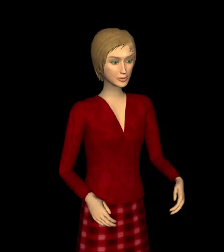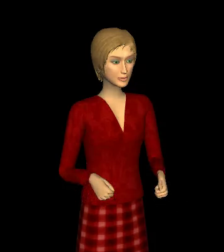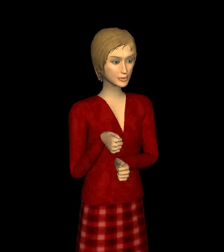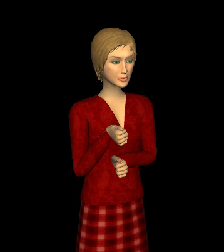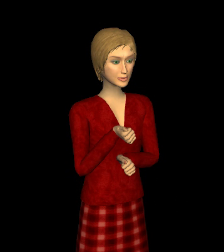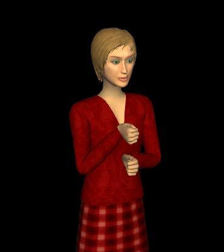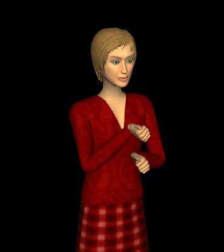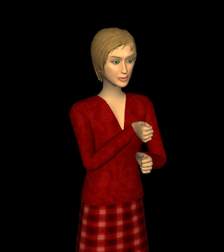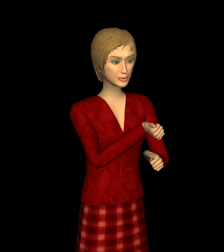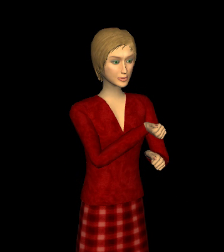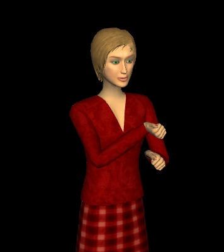يمسح